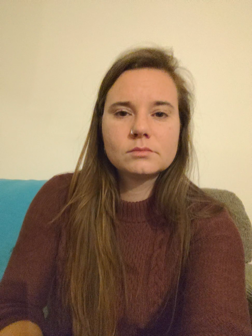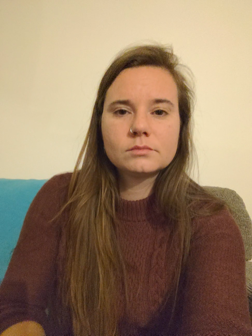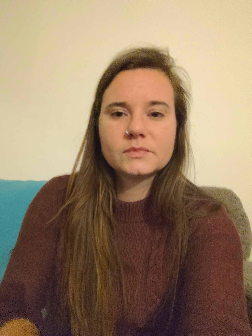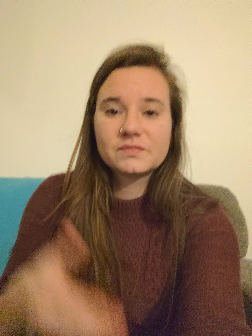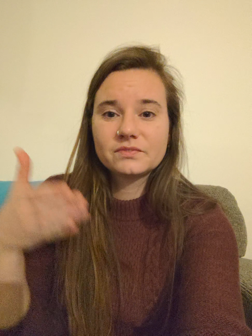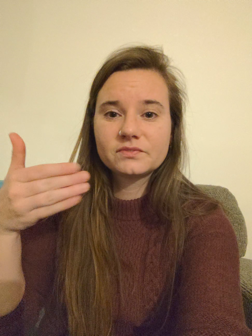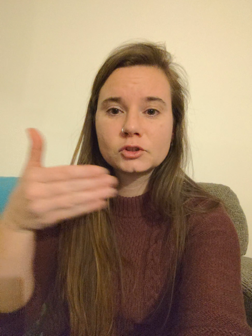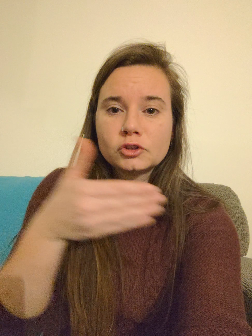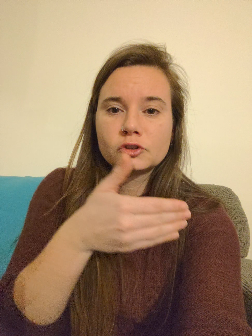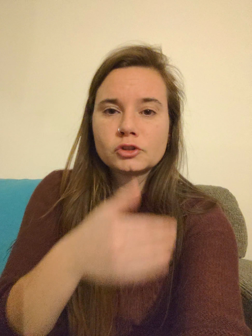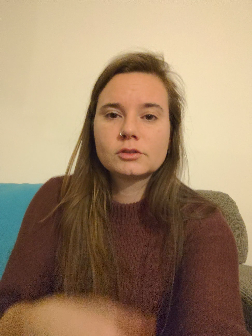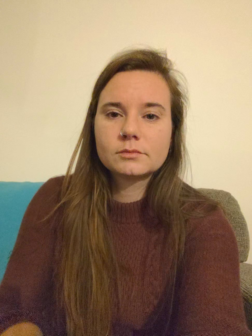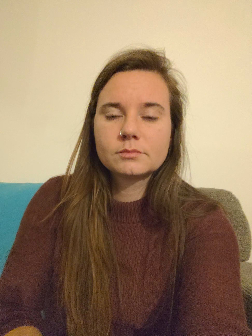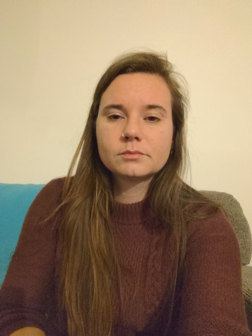fish